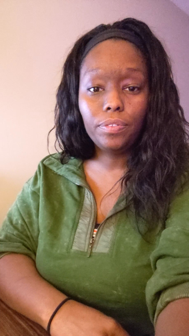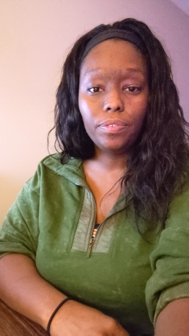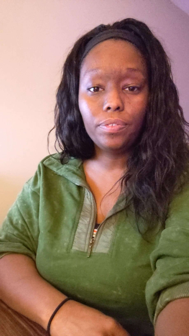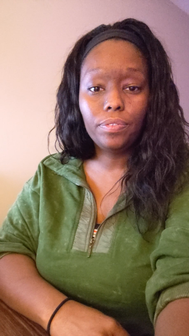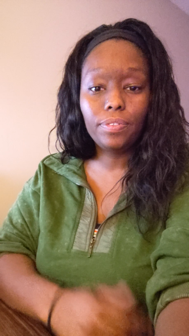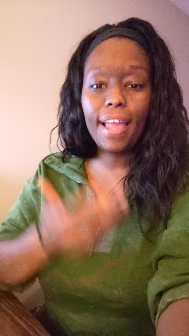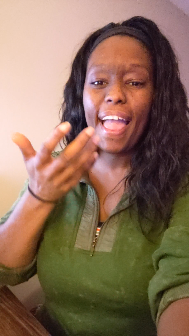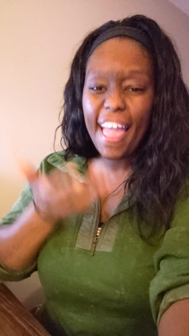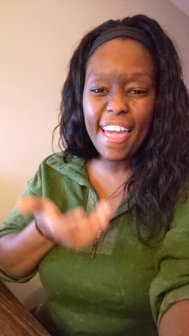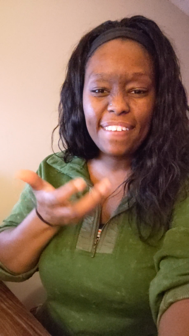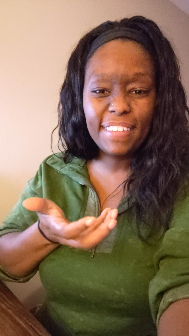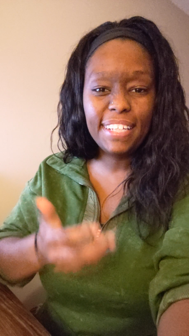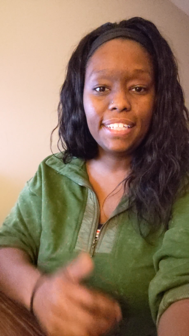heavy